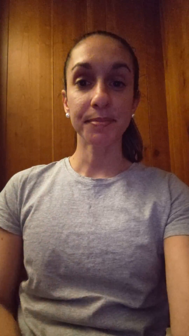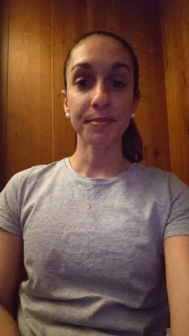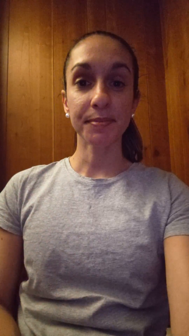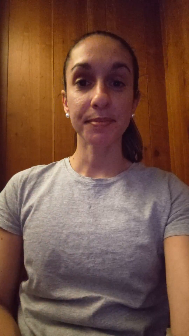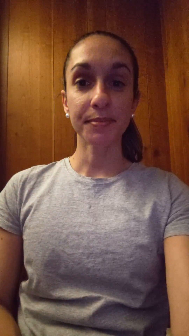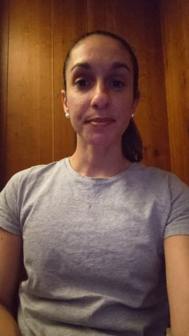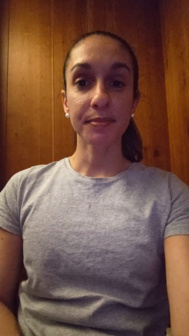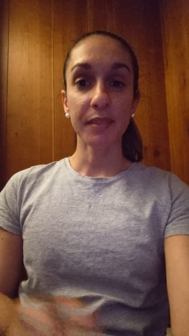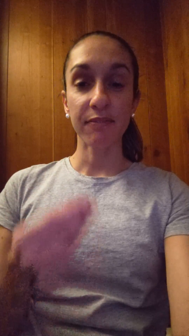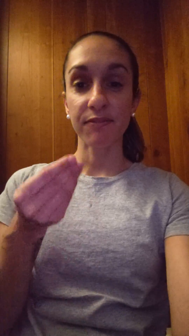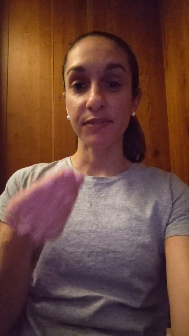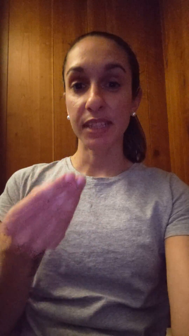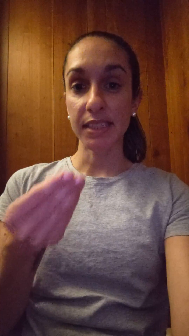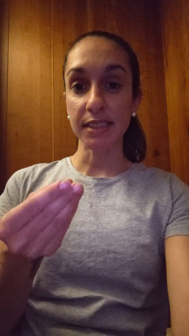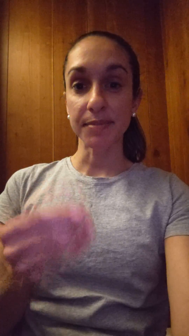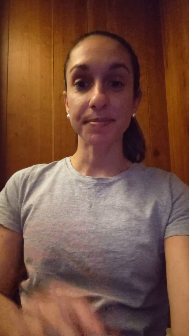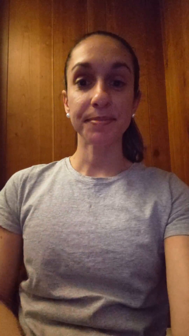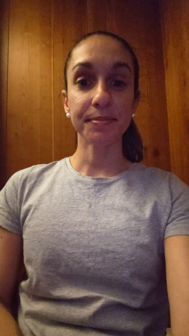feed